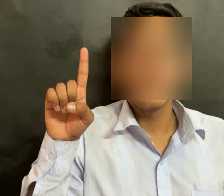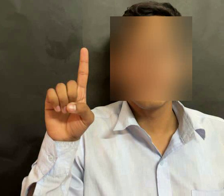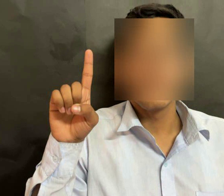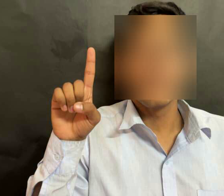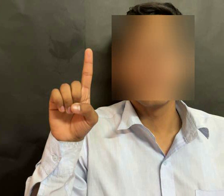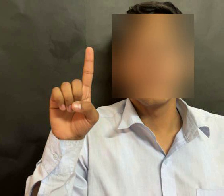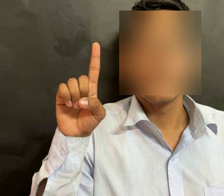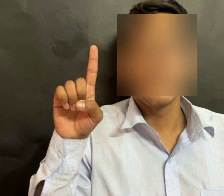D